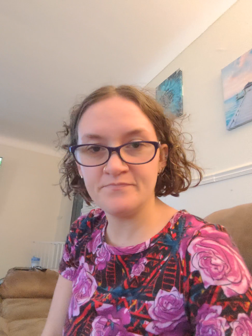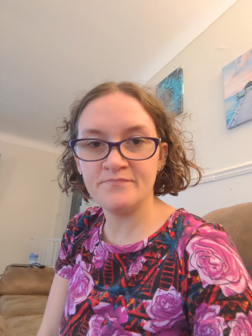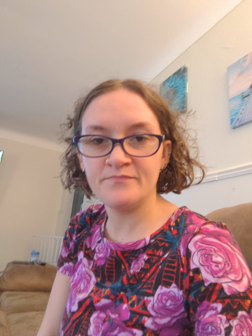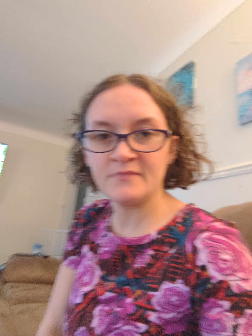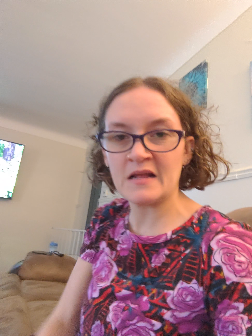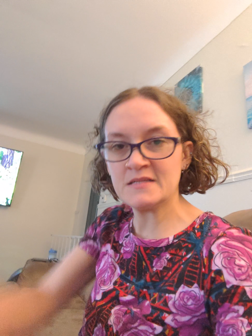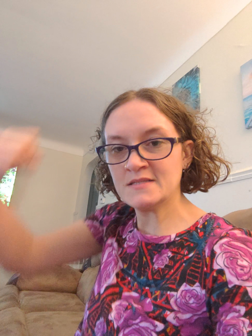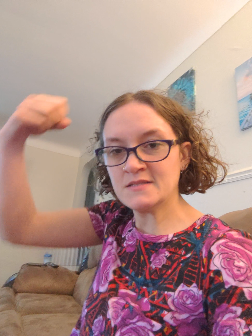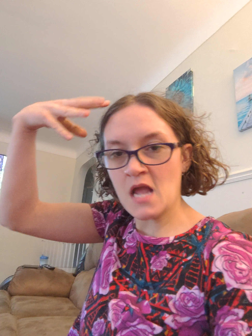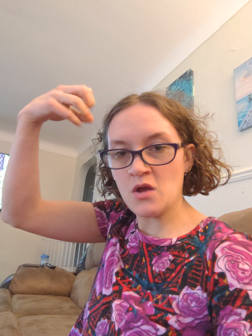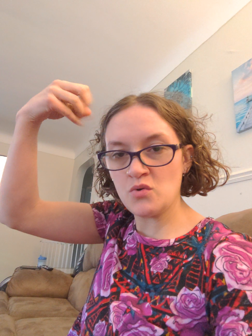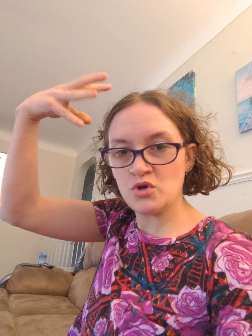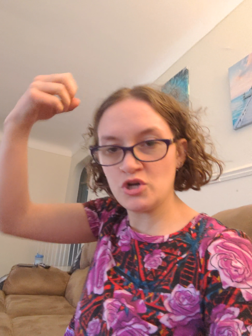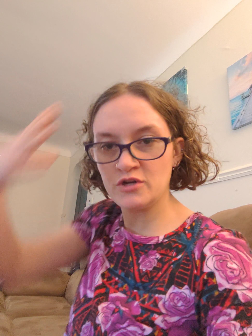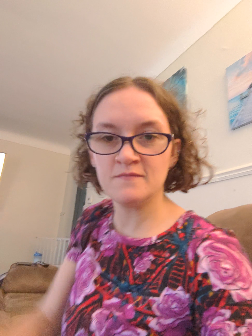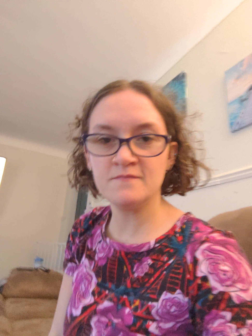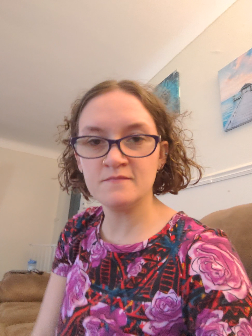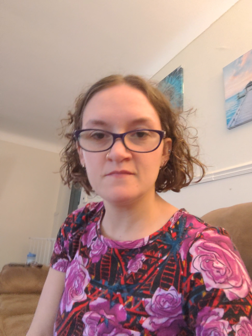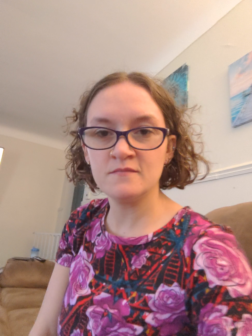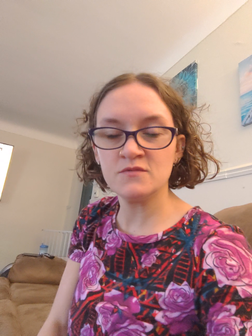shower